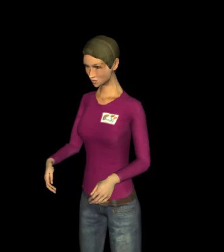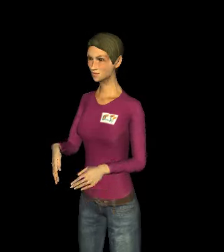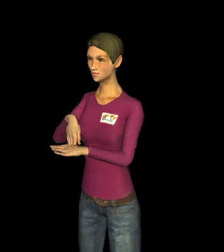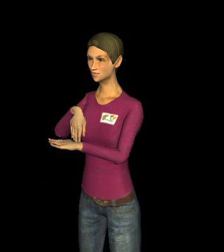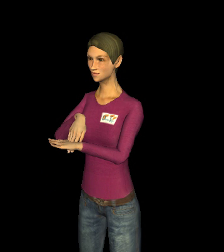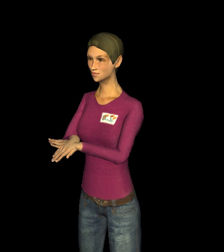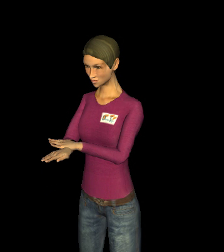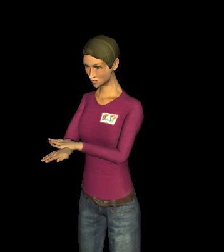قبو